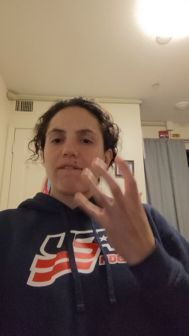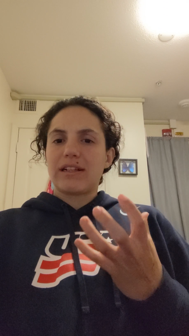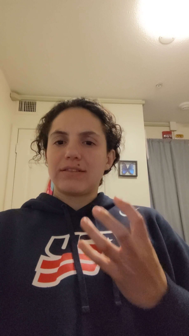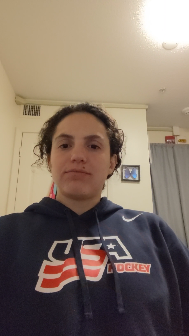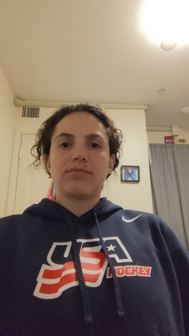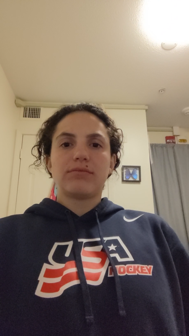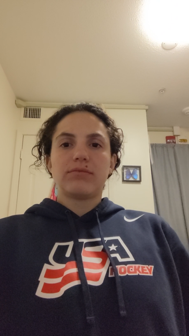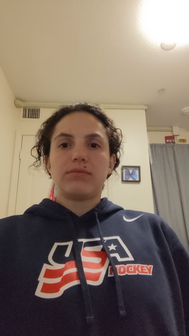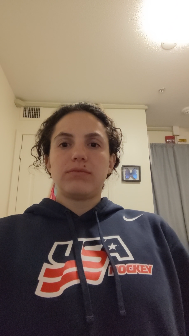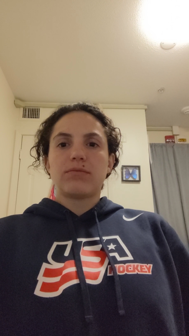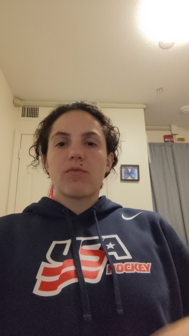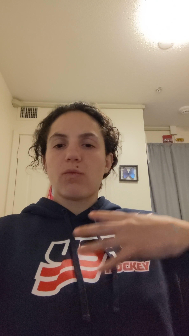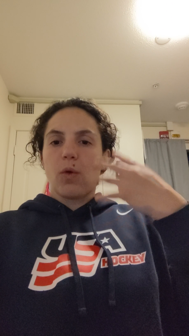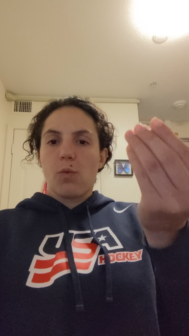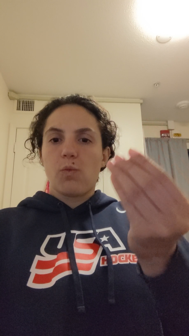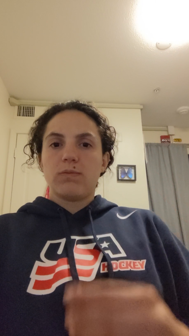got to